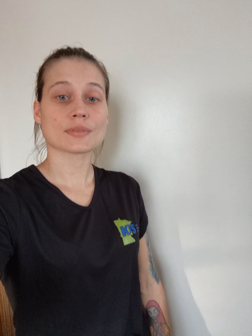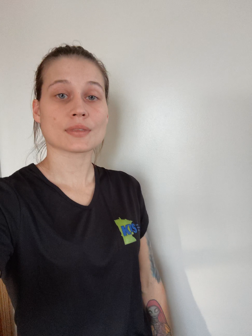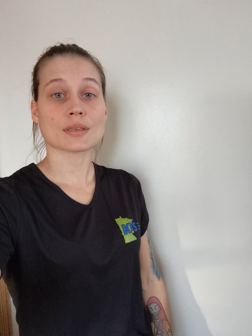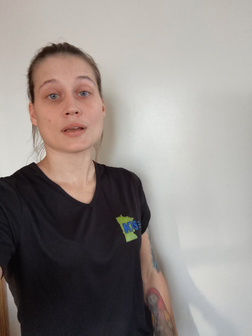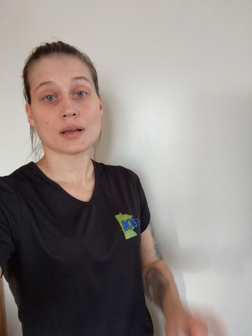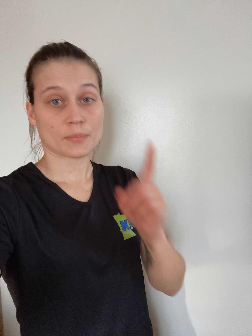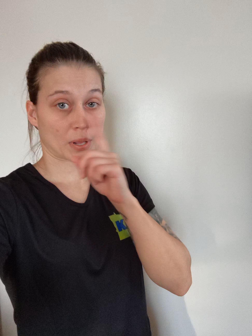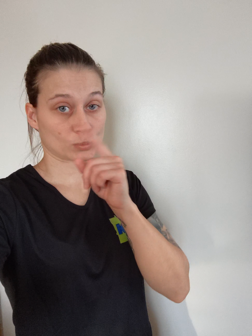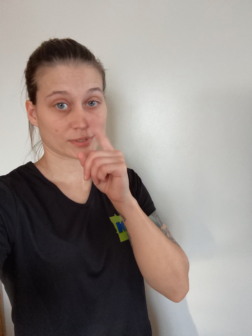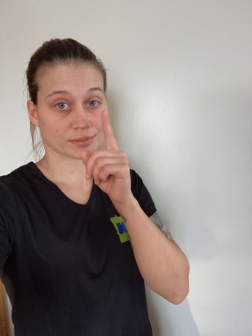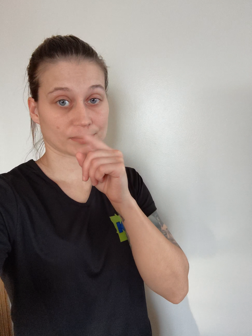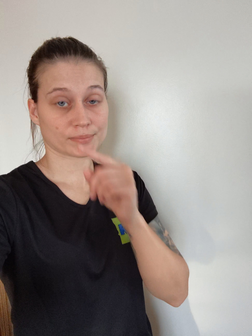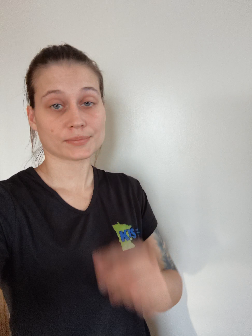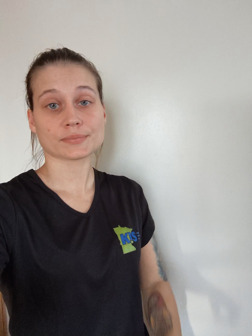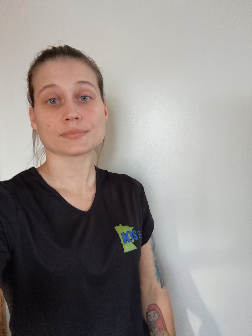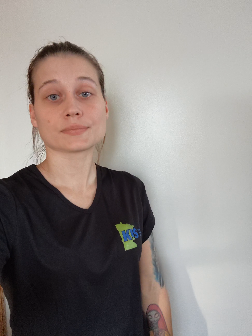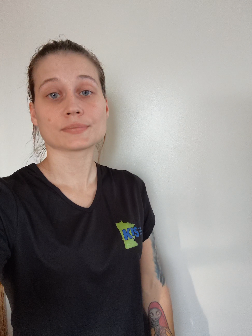mouse